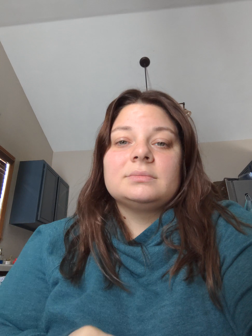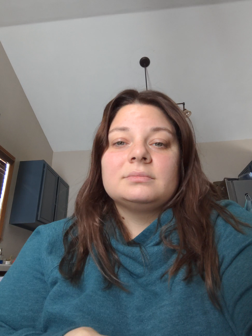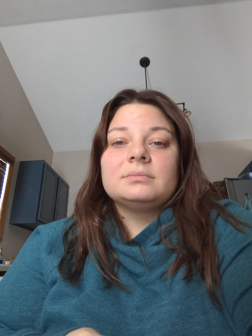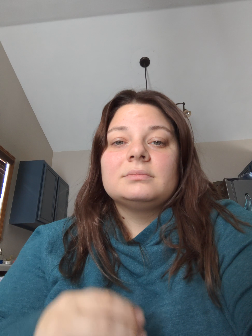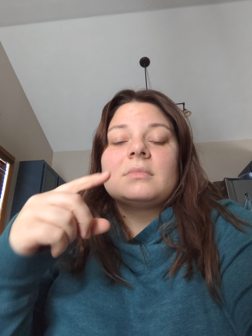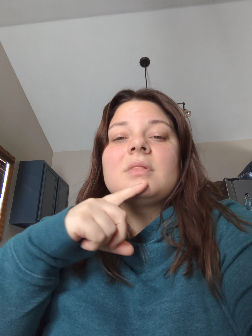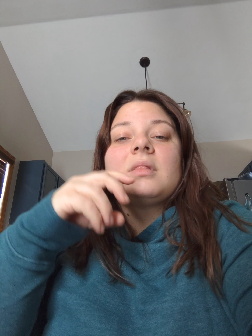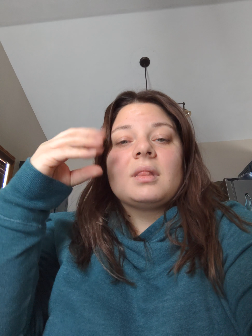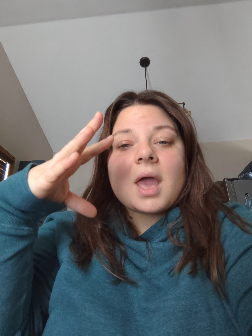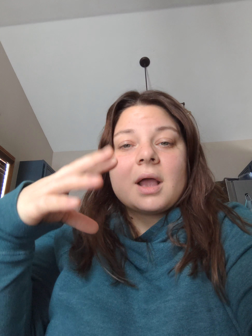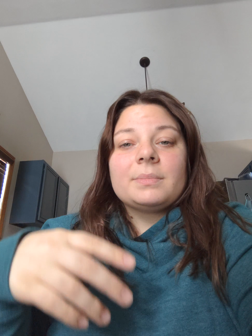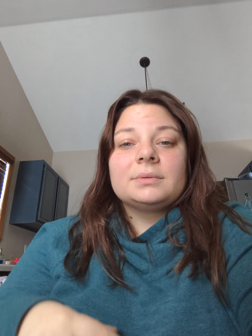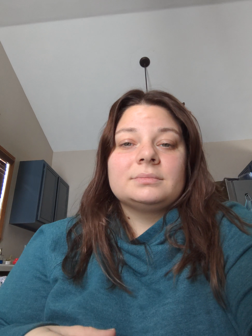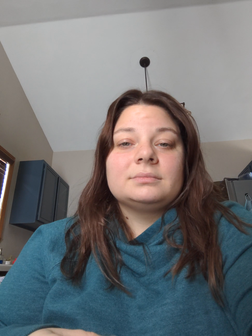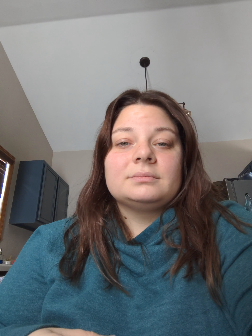lamp